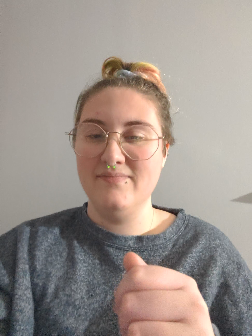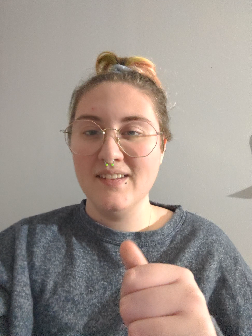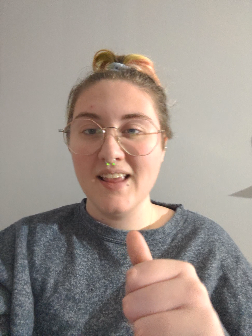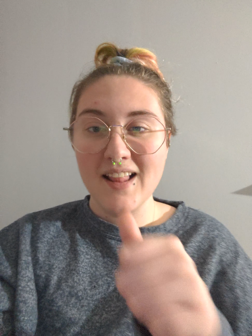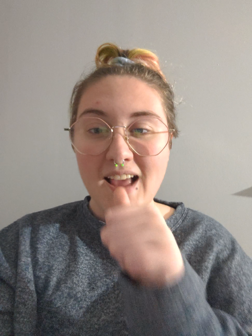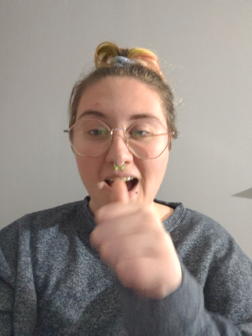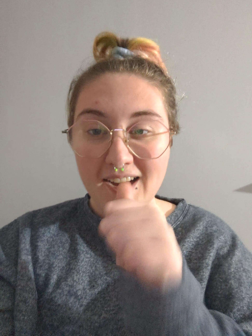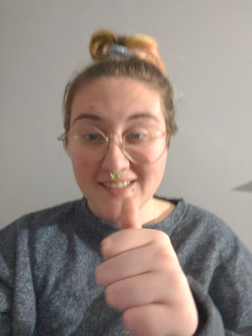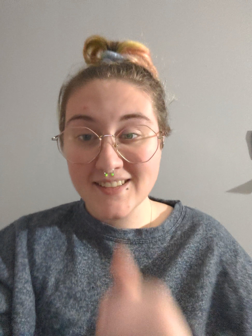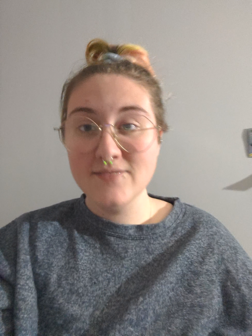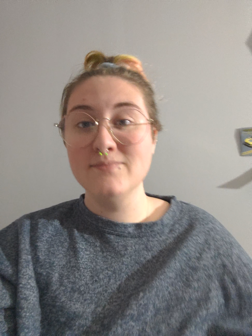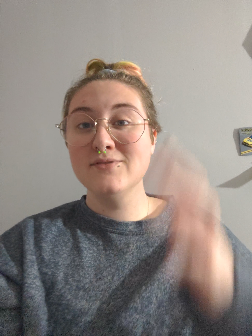nuts